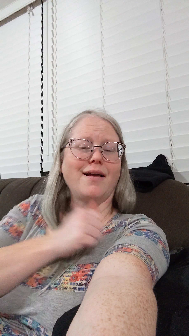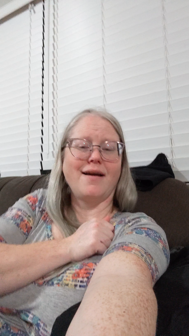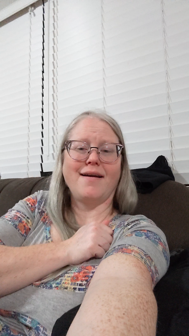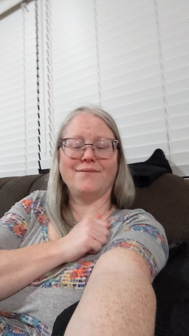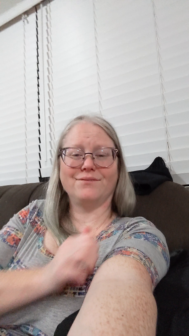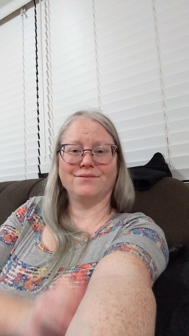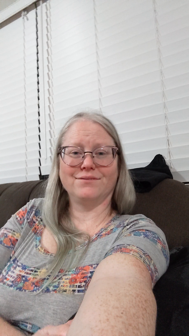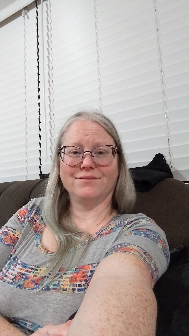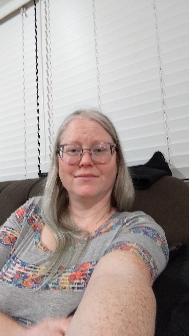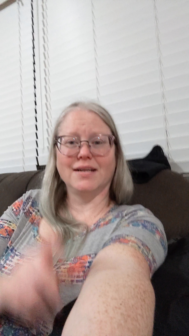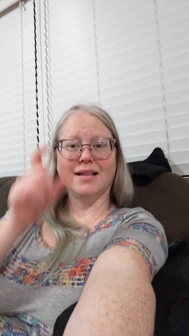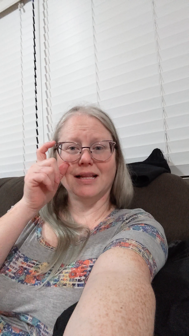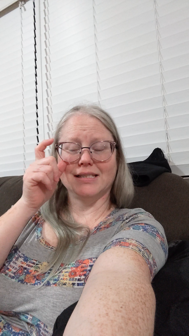glasses